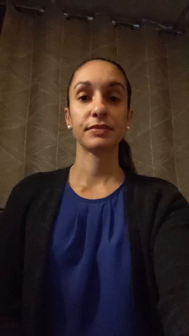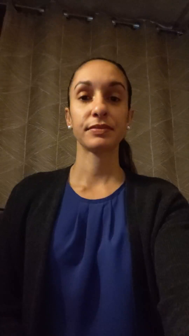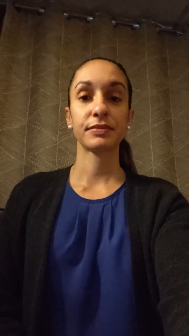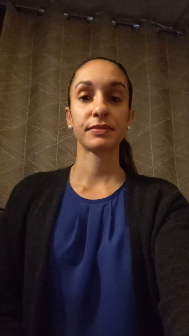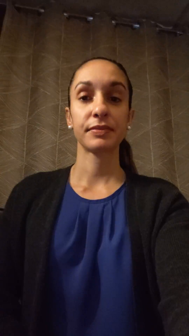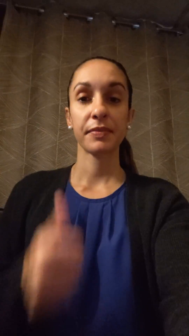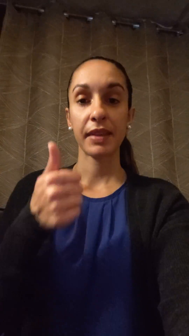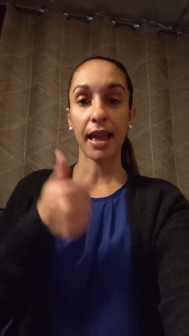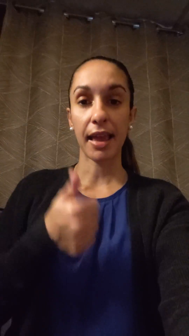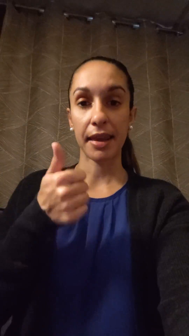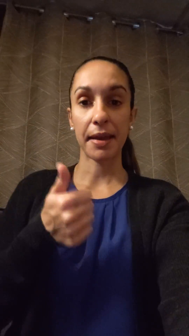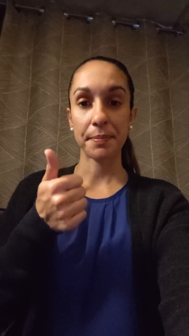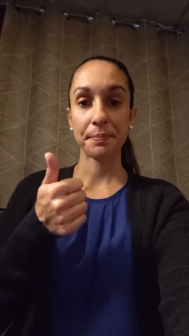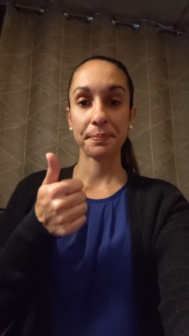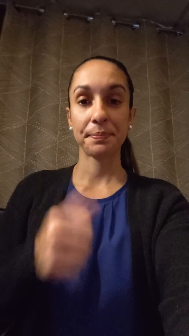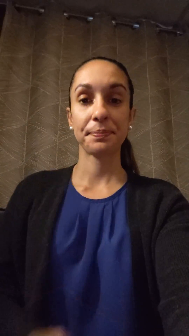help